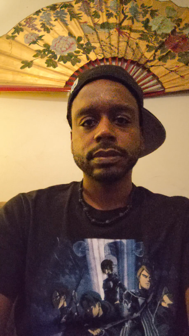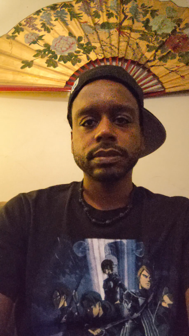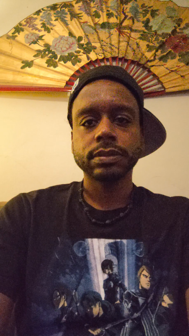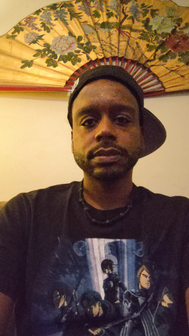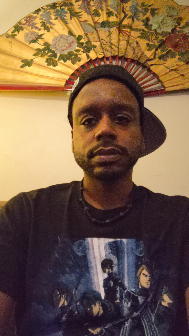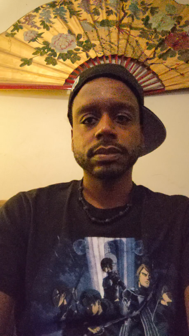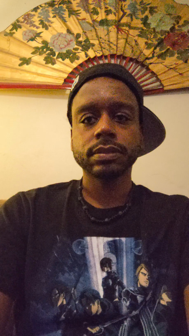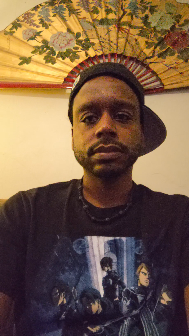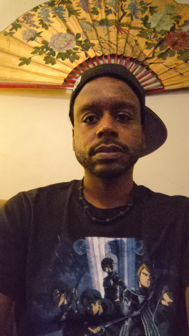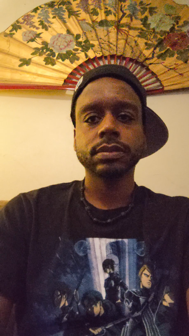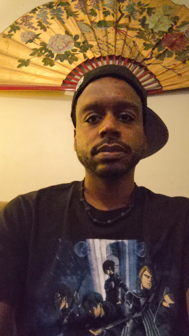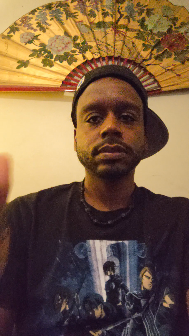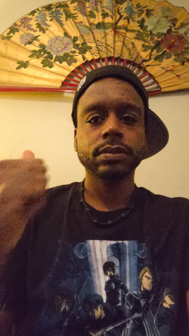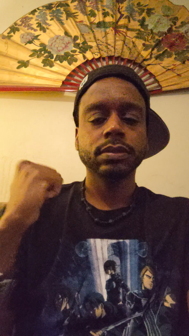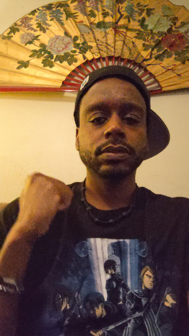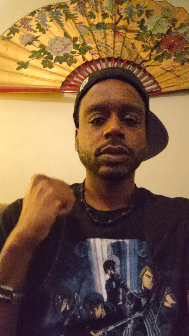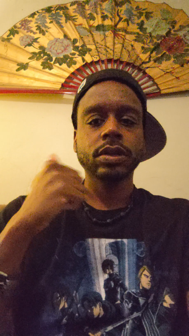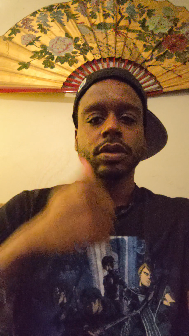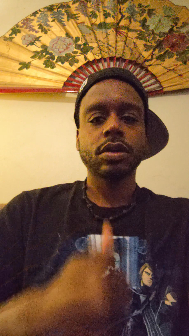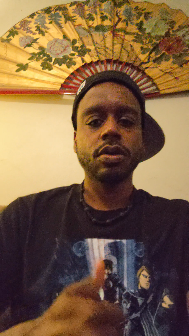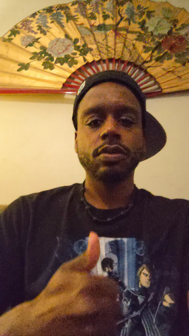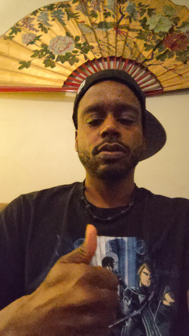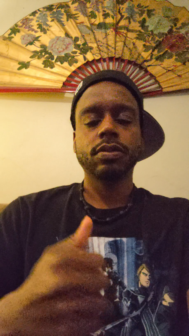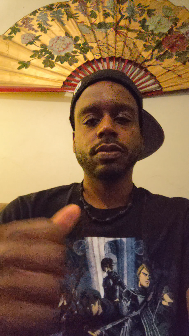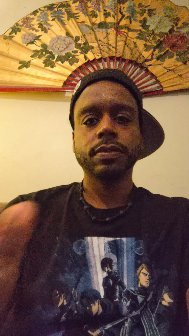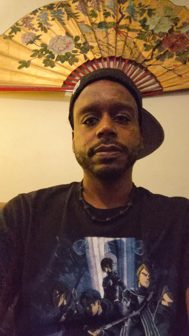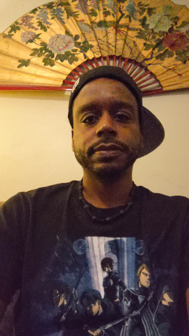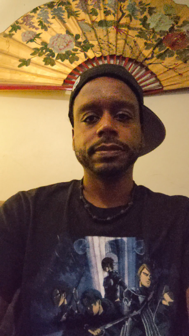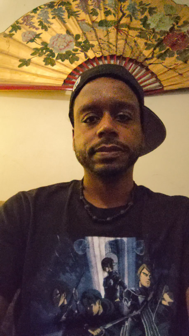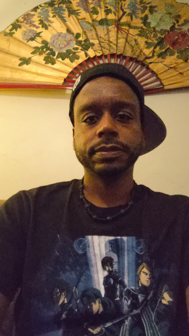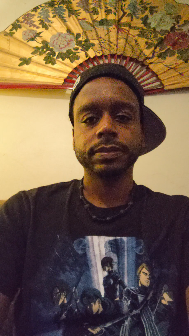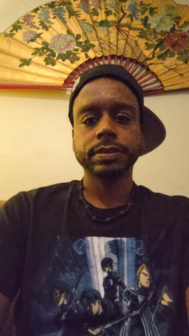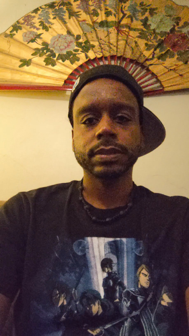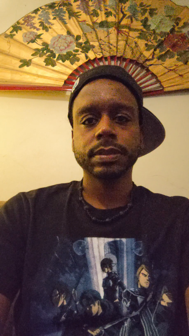coats